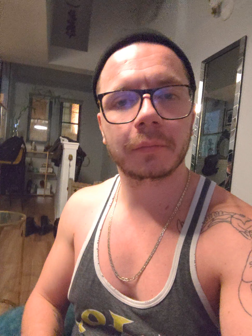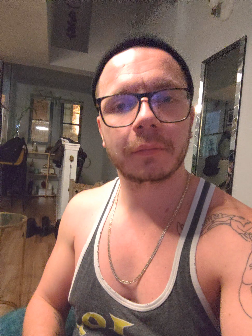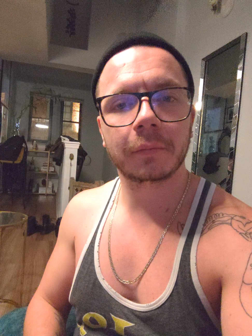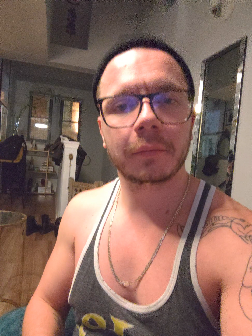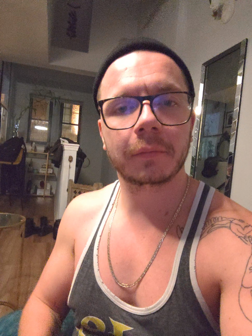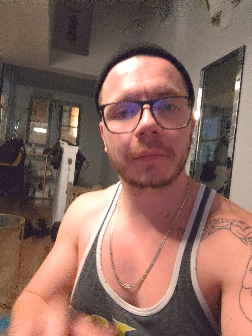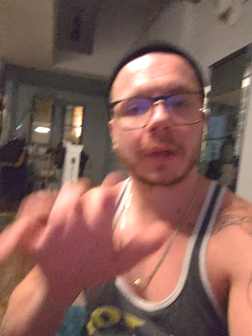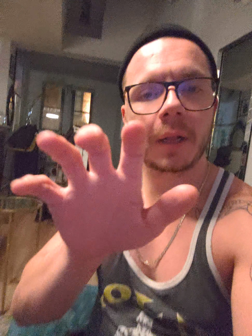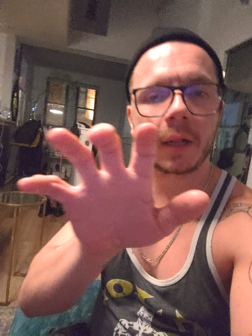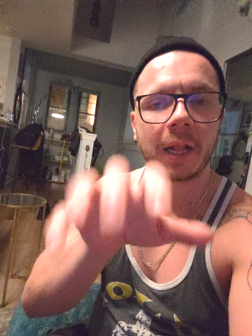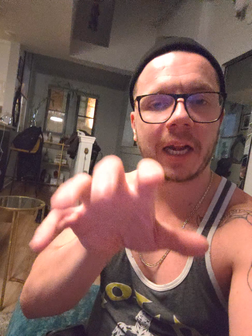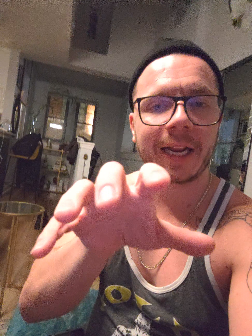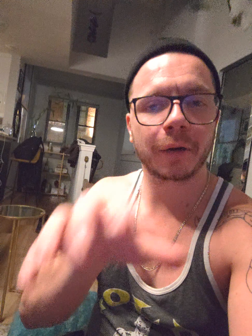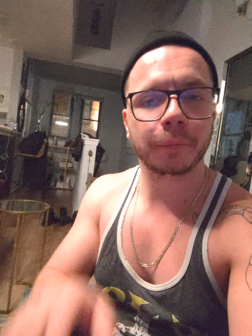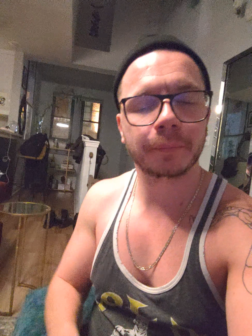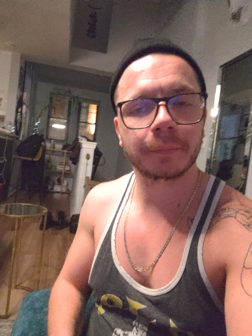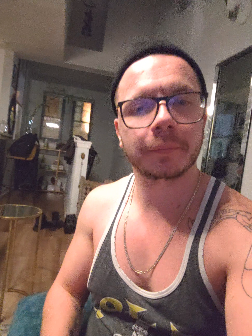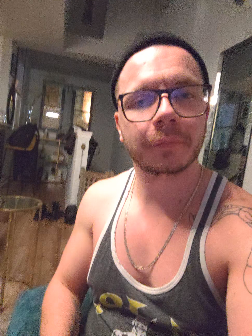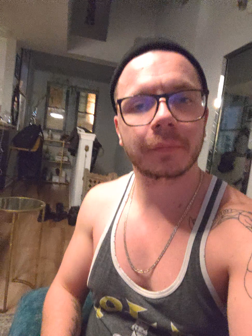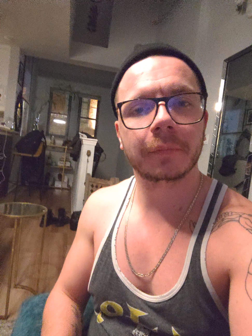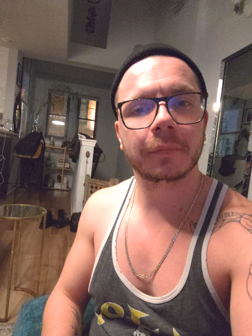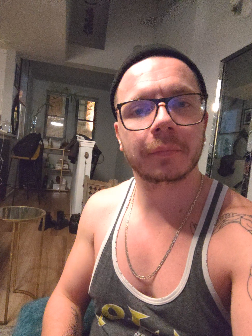alligator